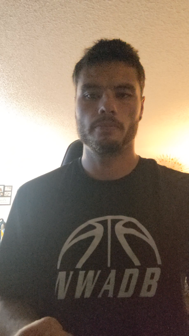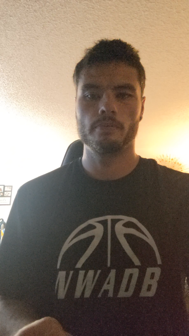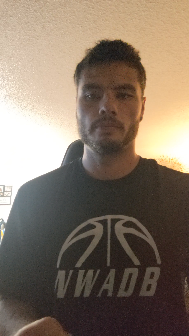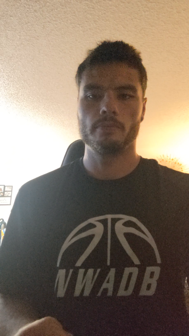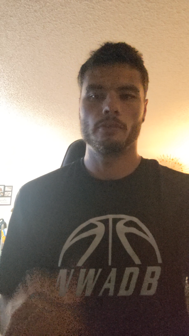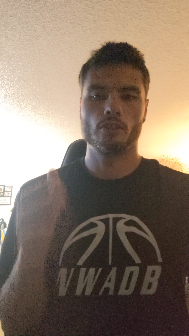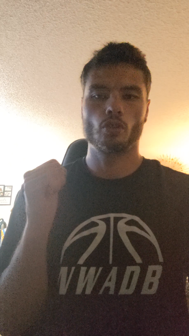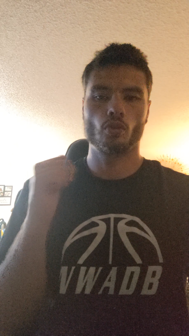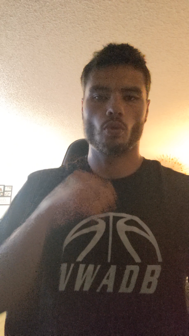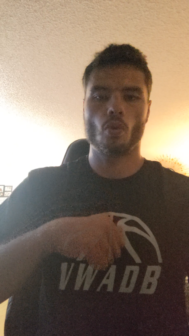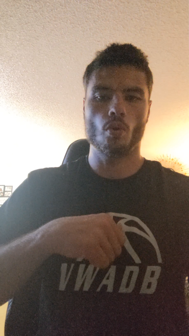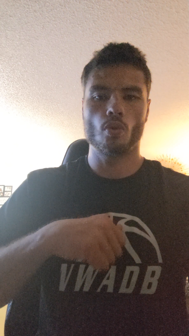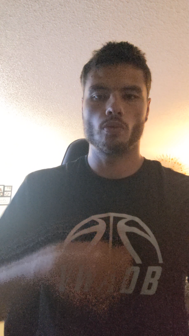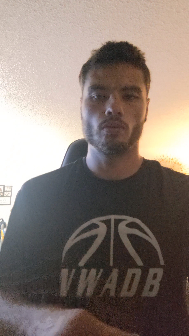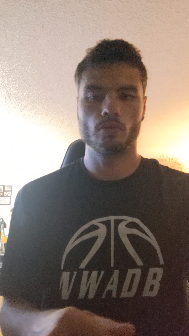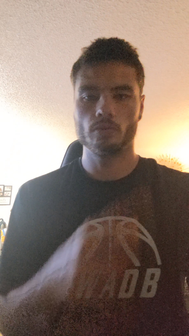coats